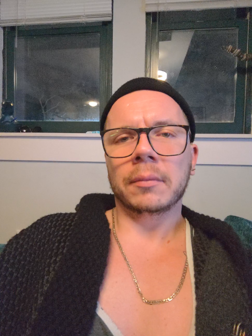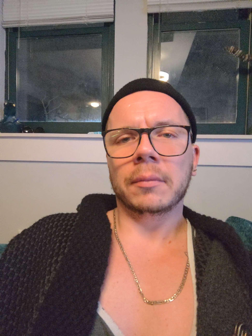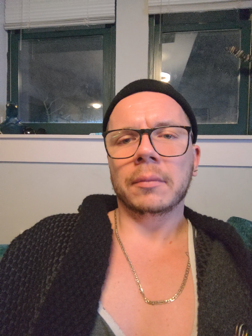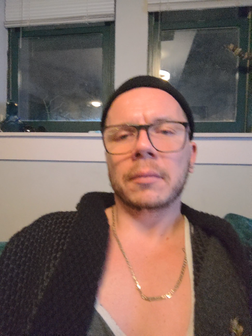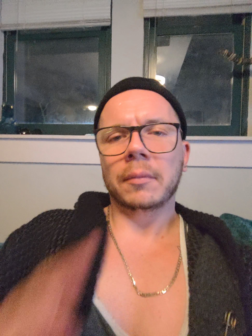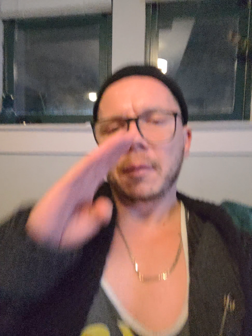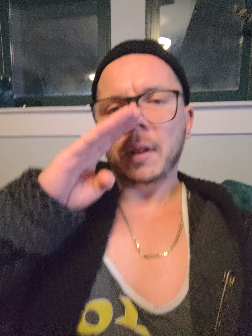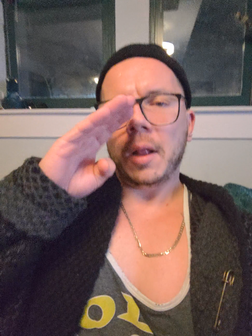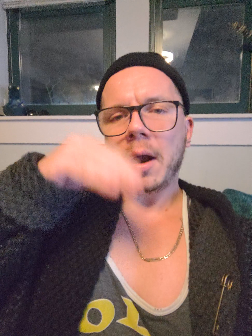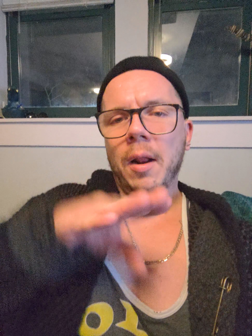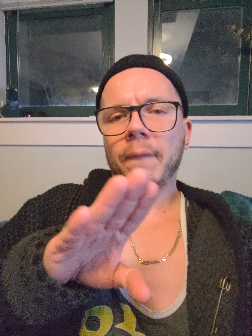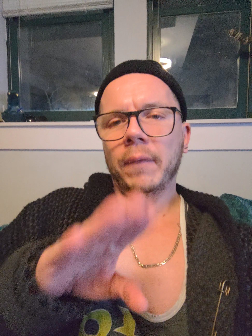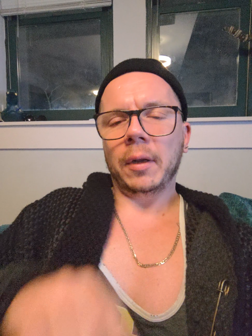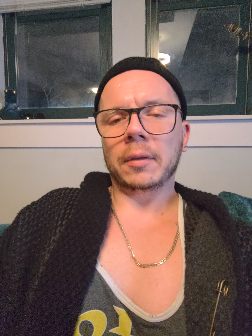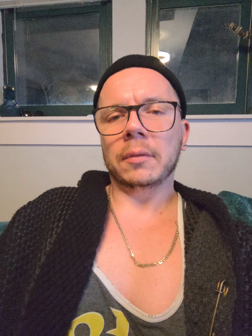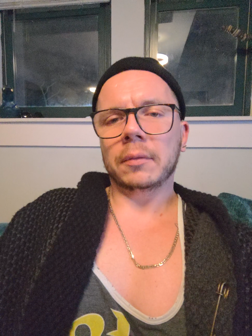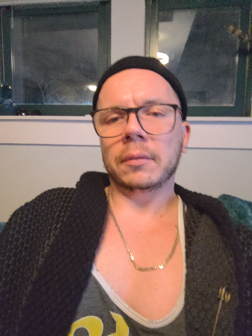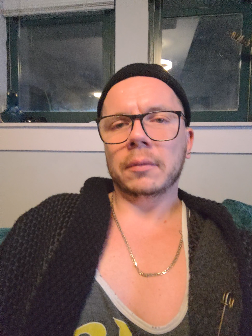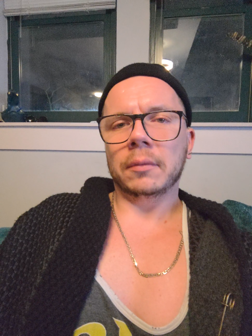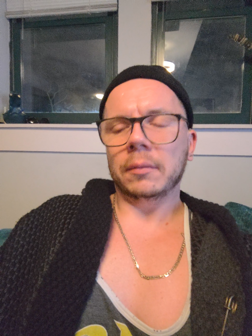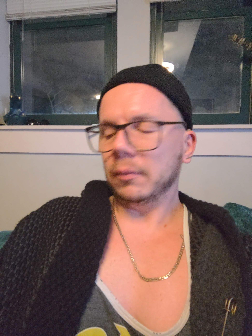elephant